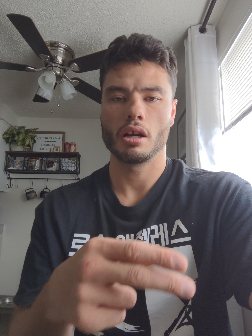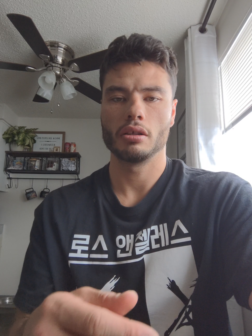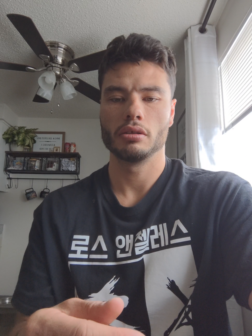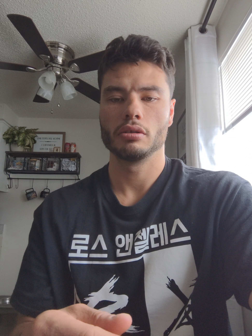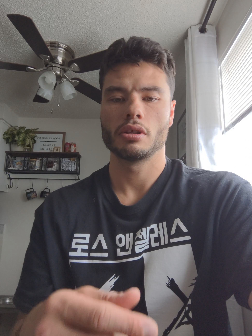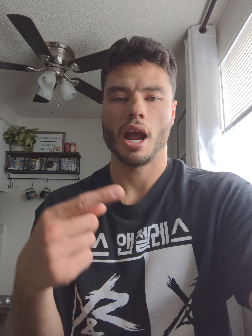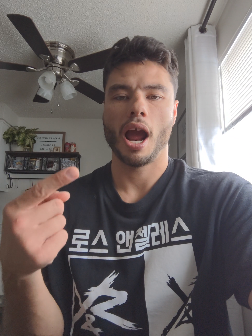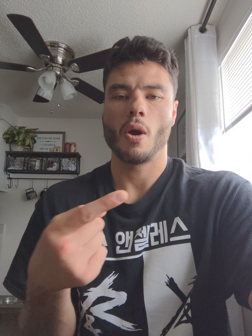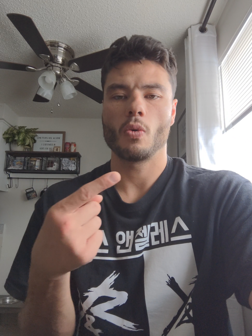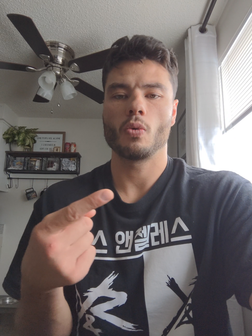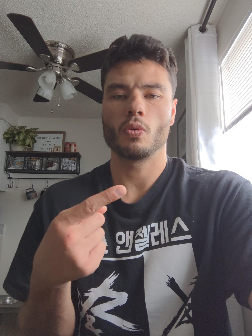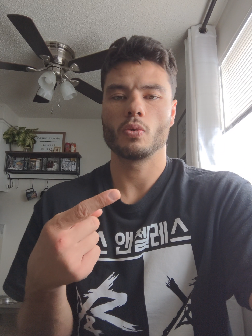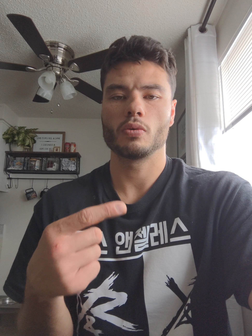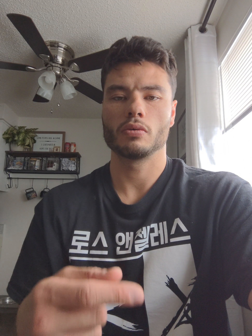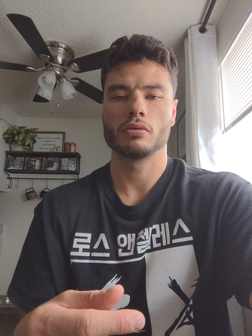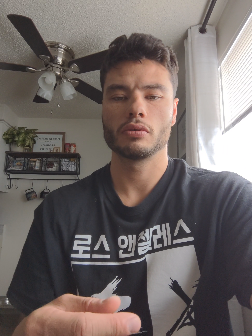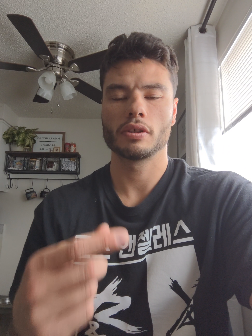owie